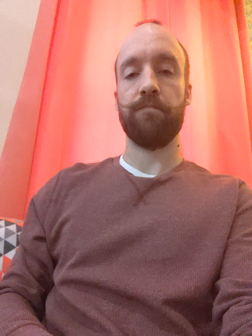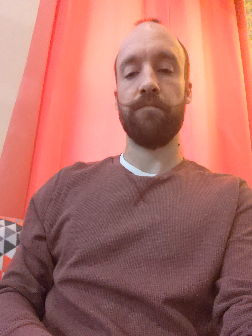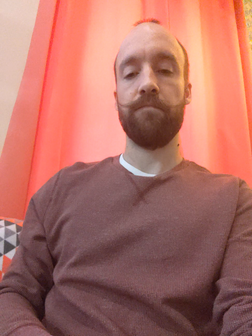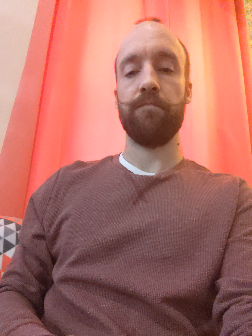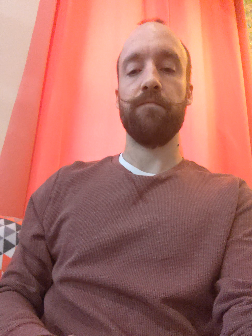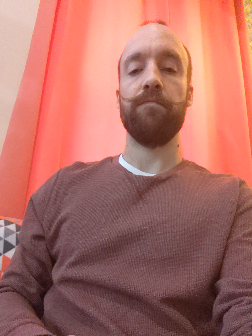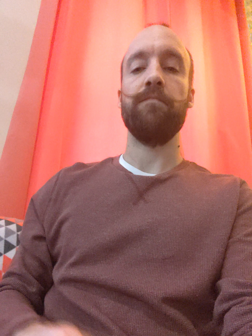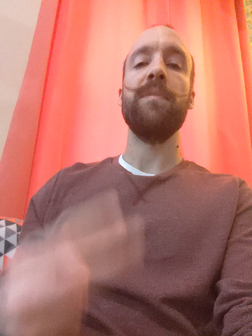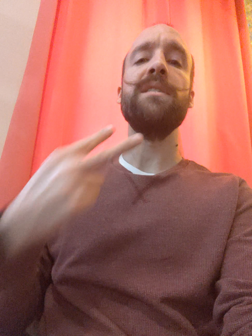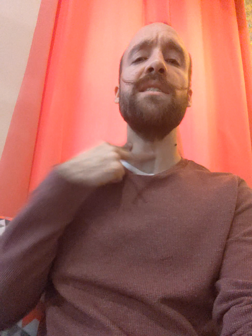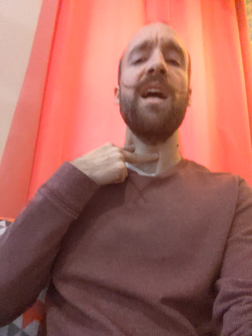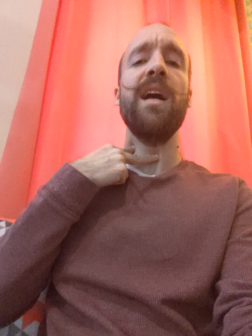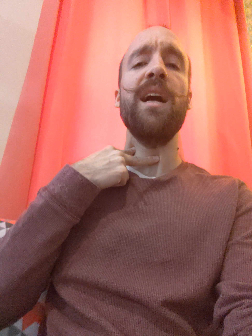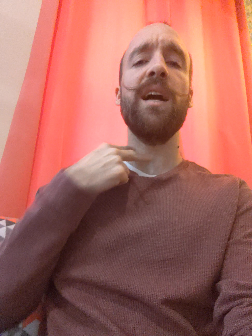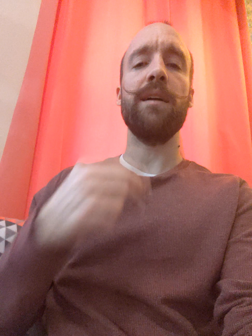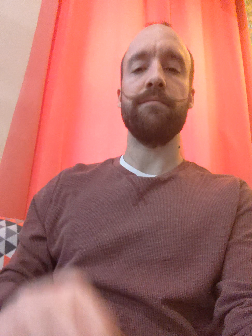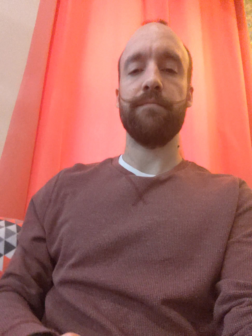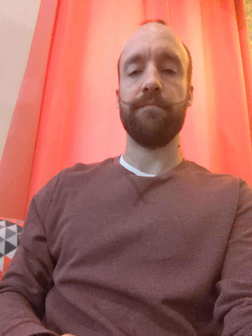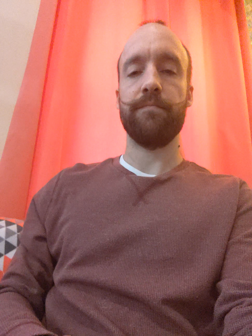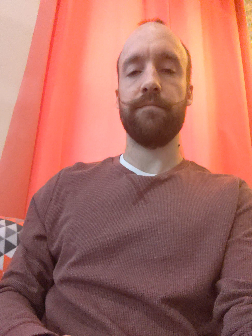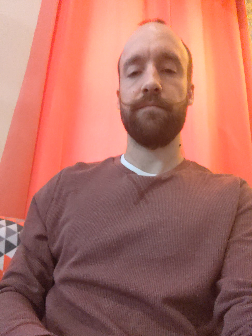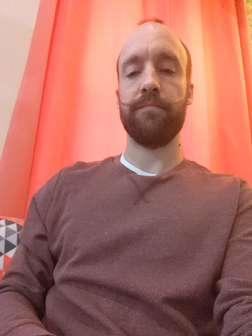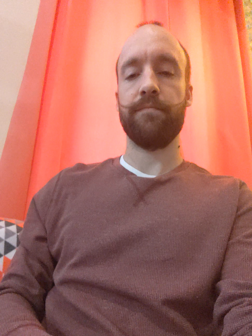stuck